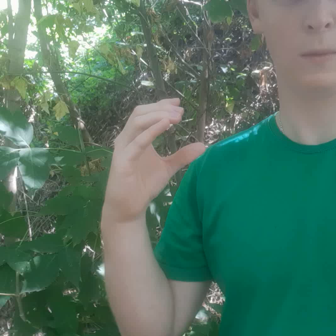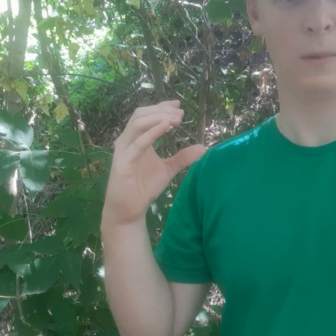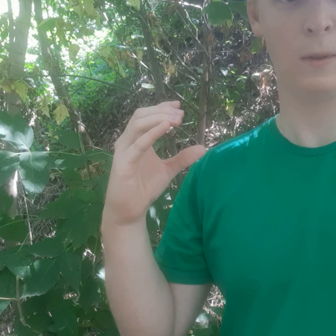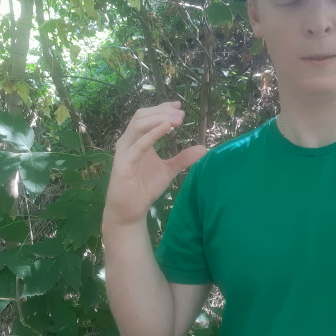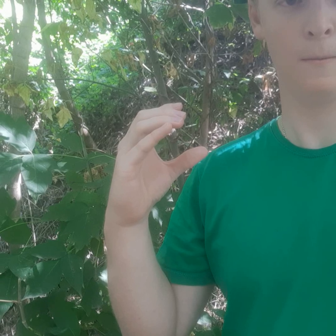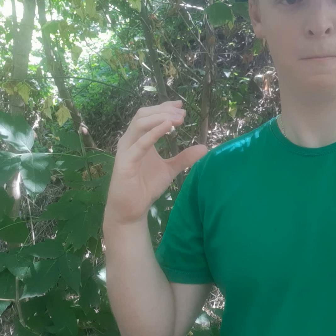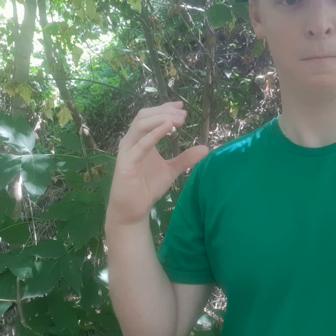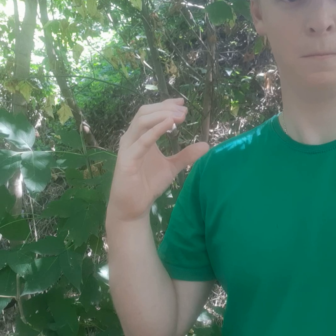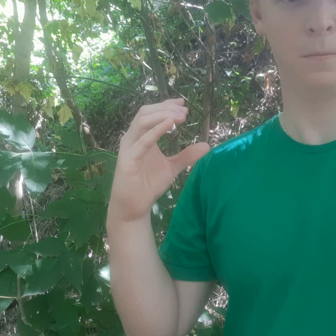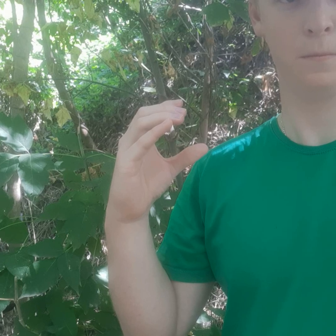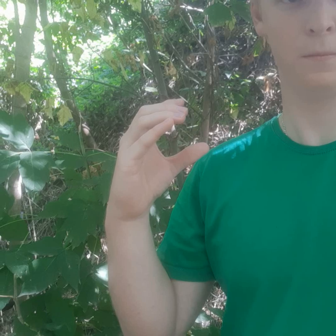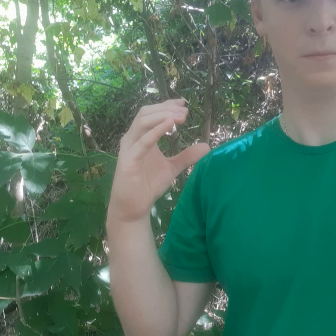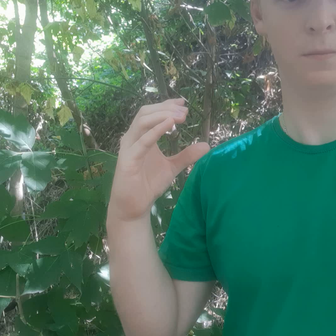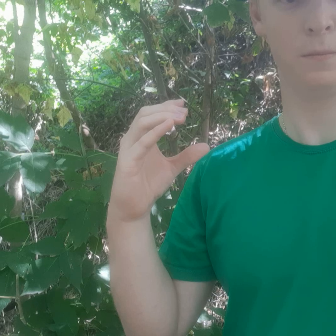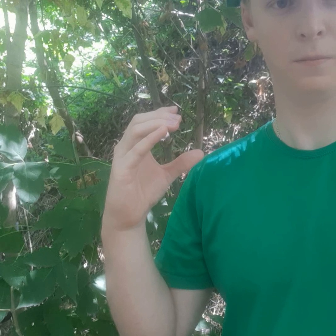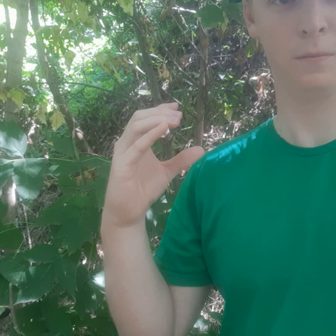С